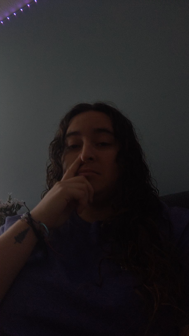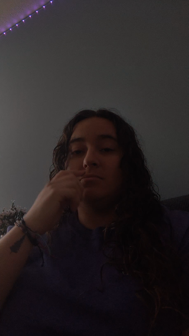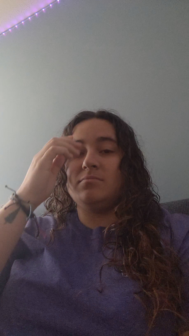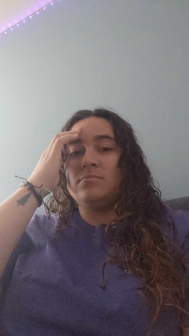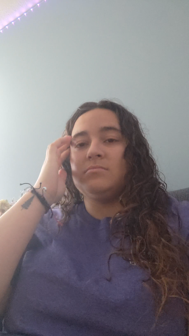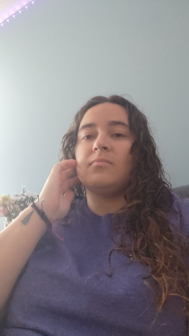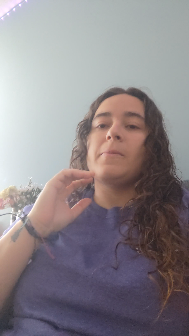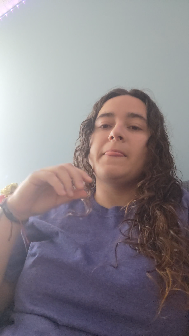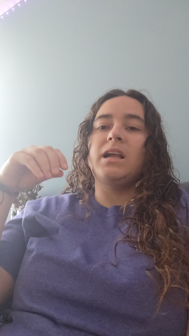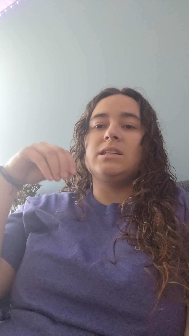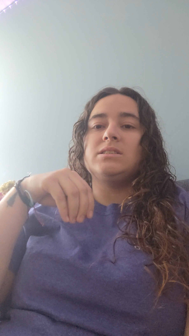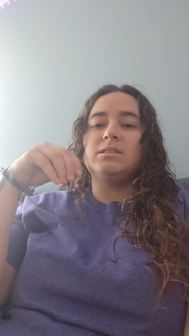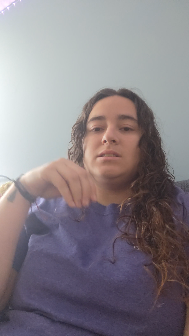inside